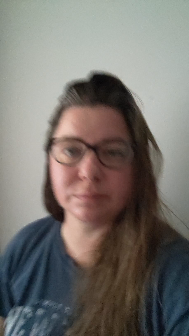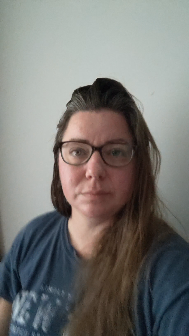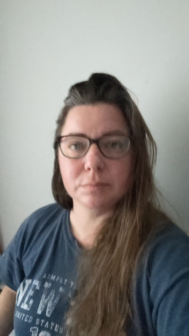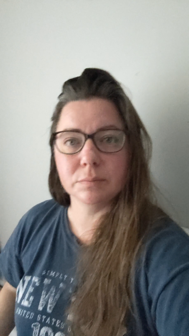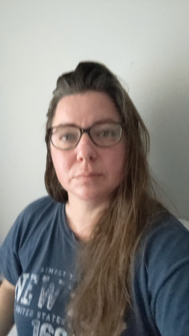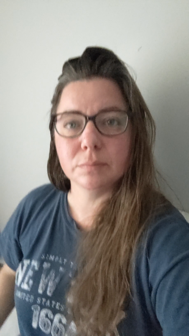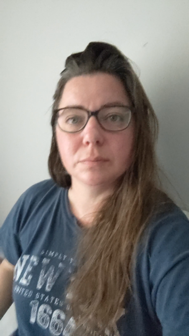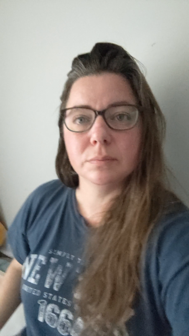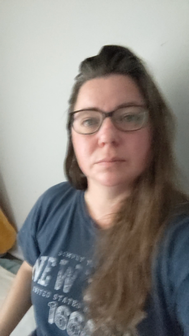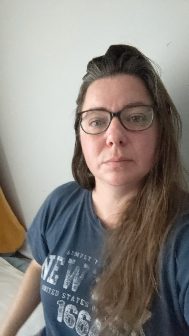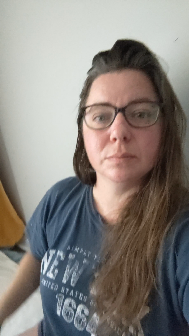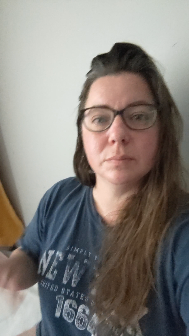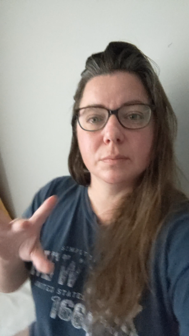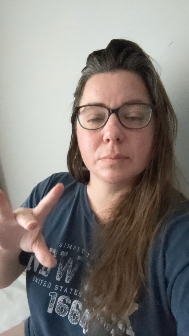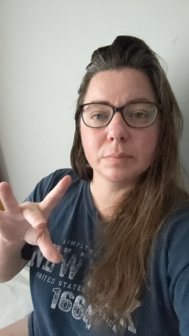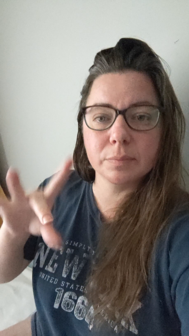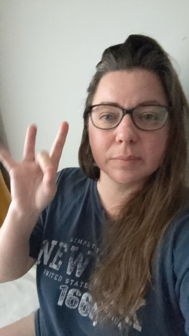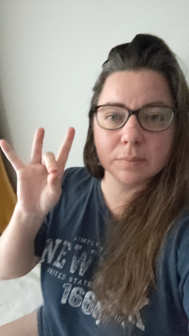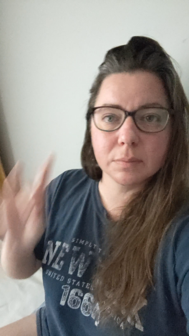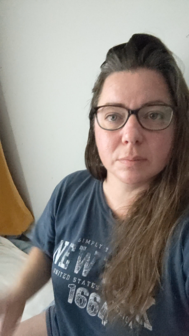pick